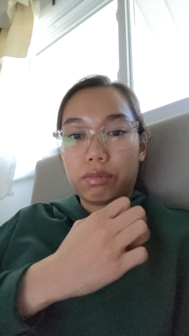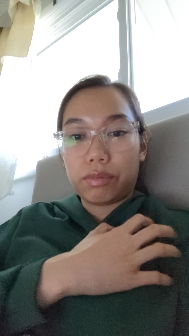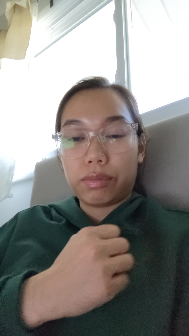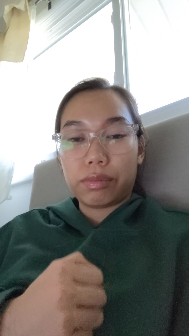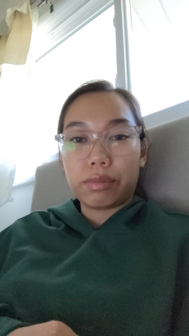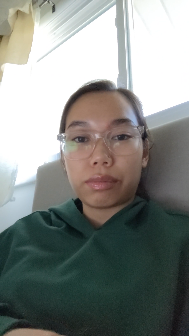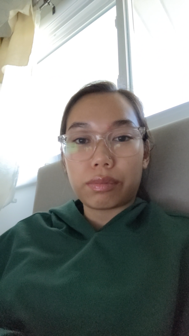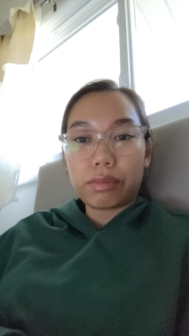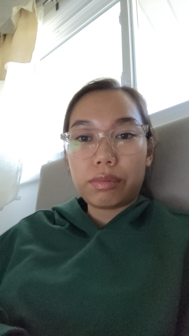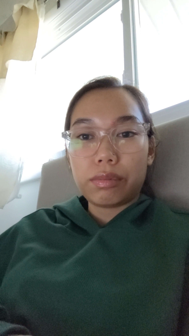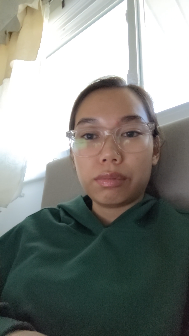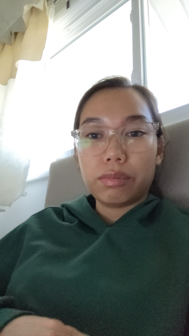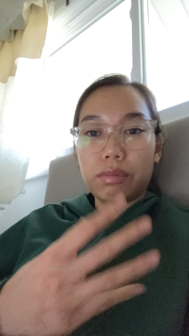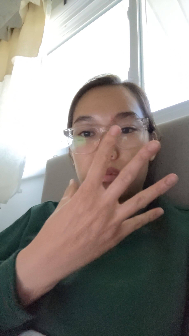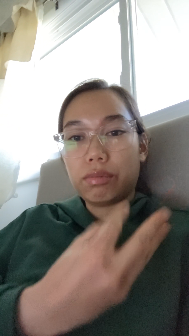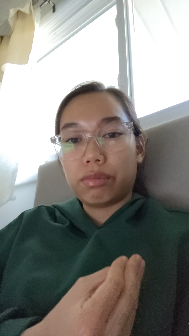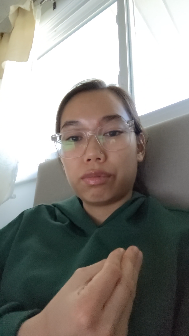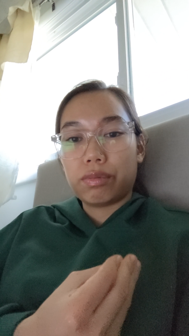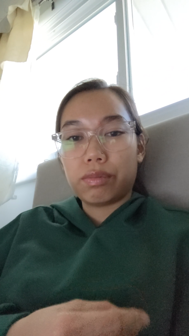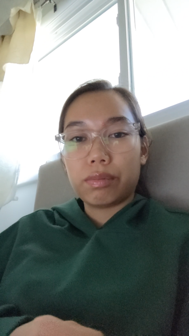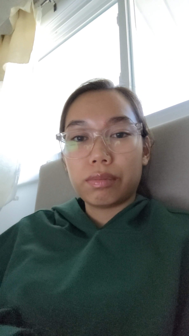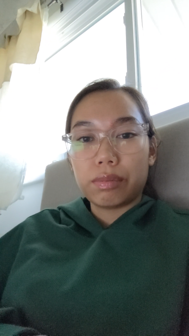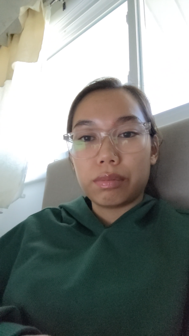poor